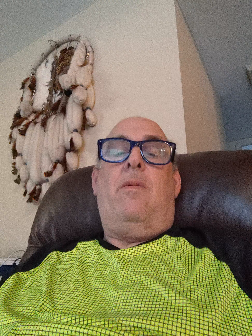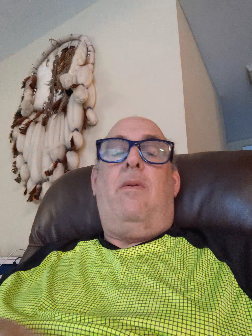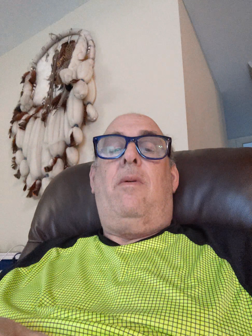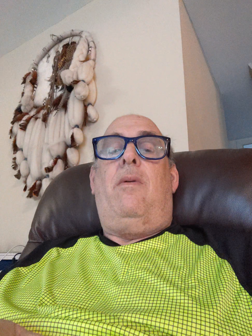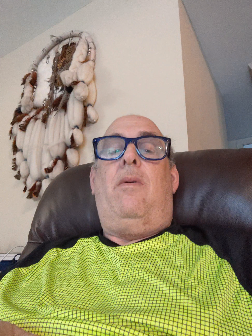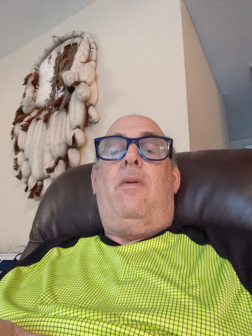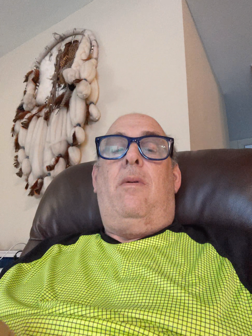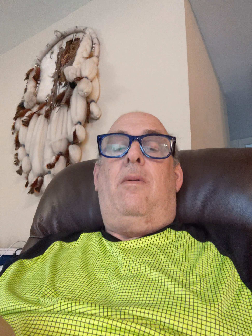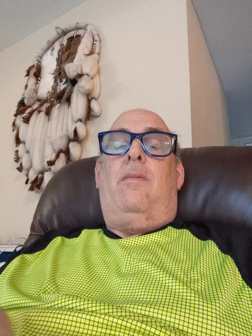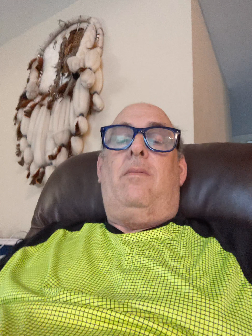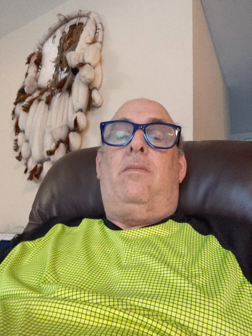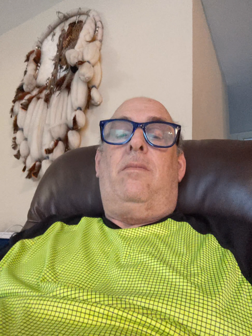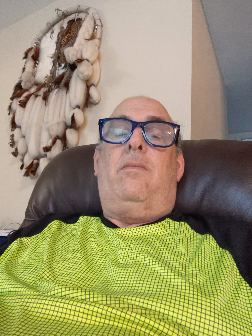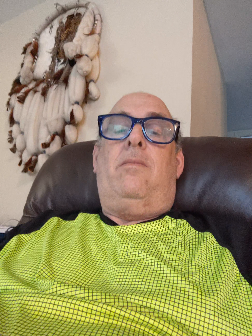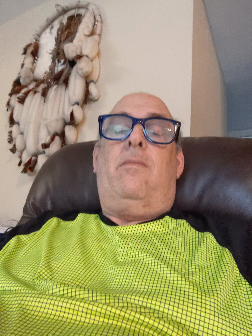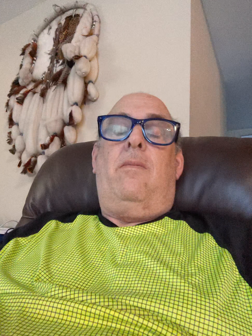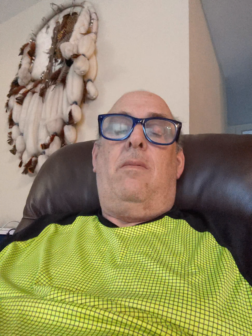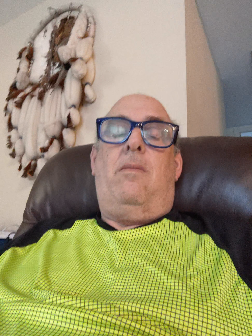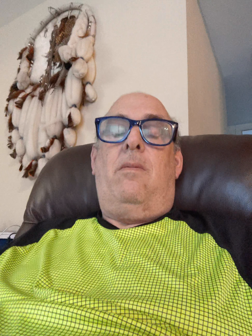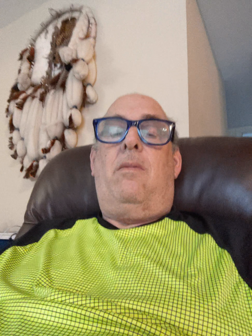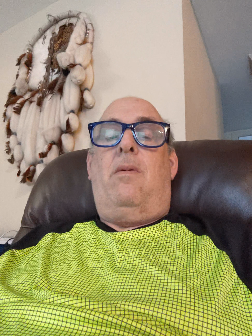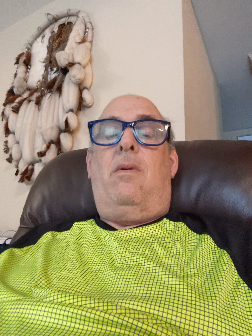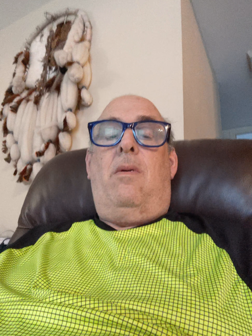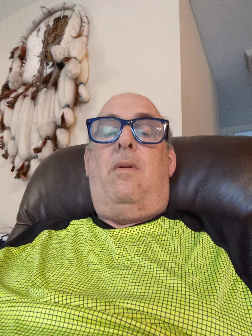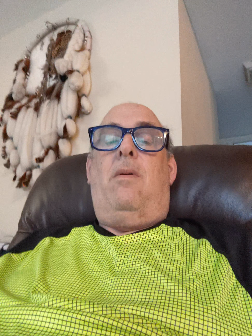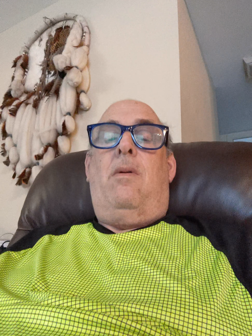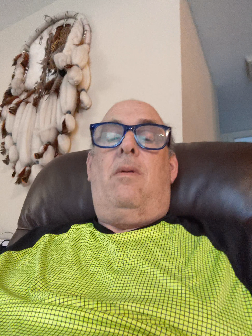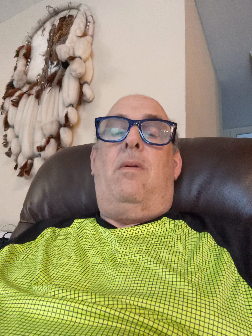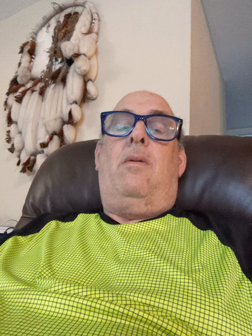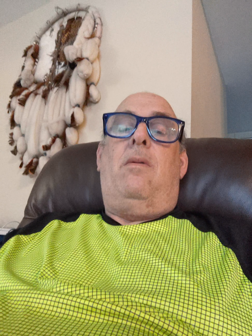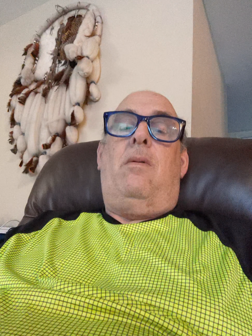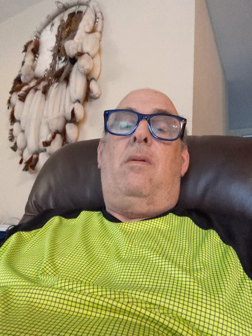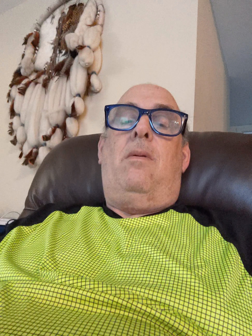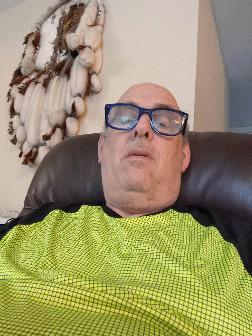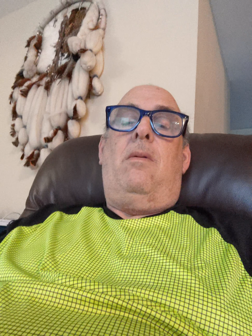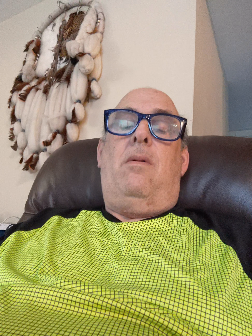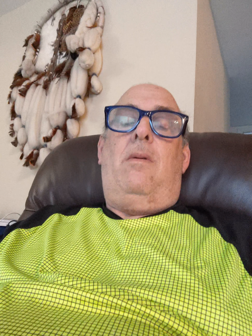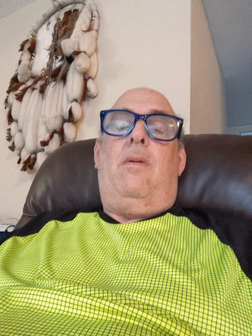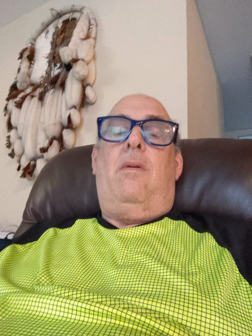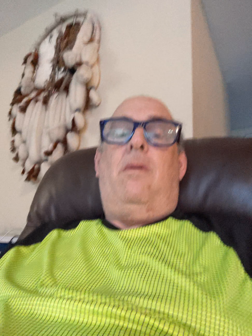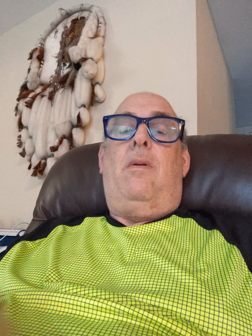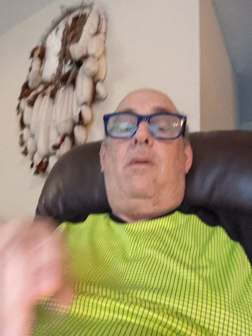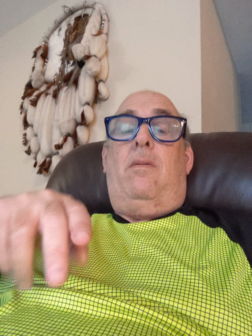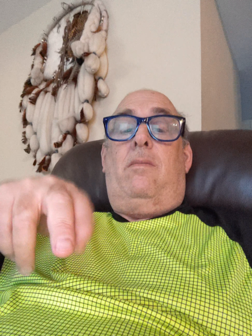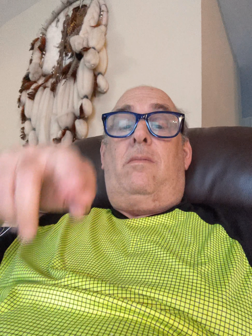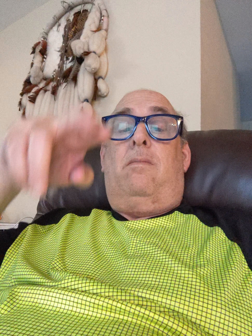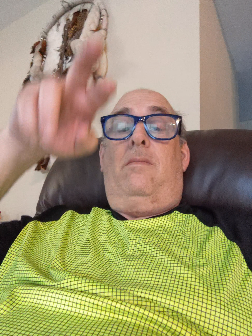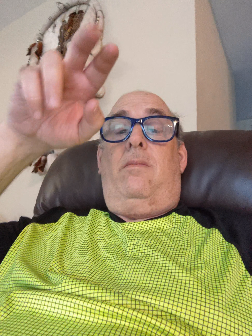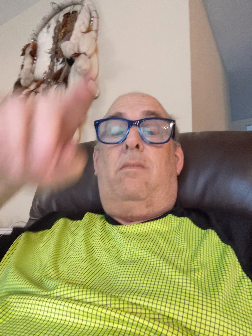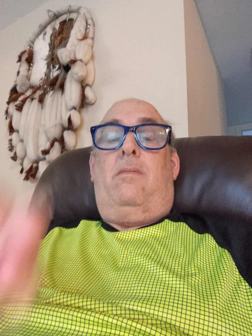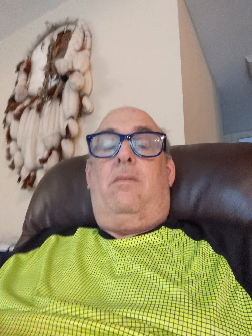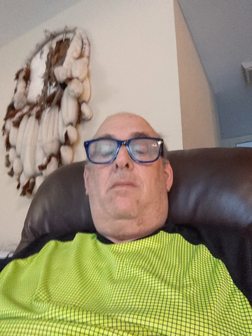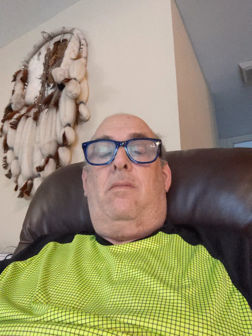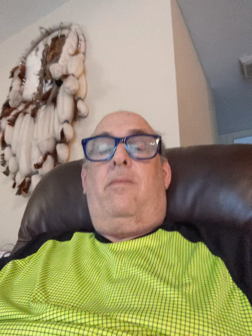stairs